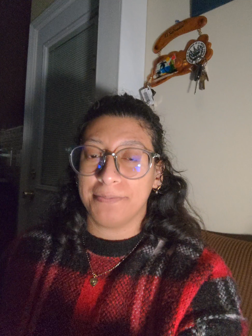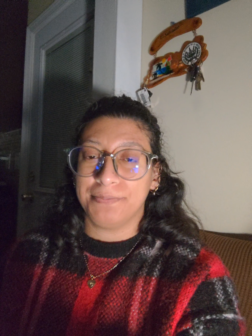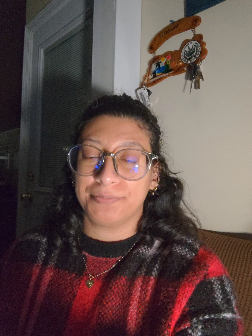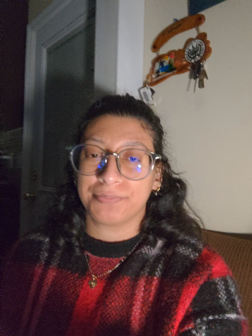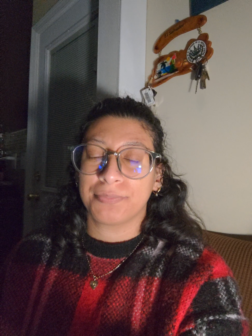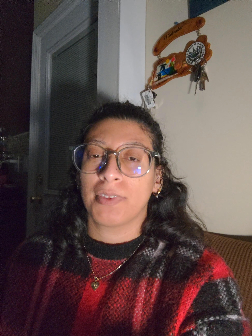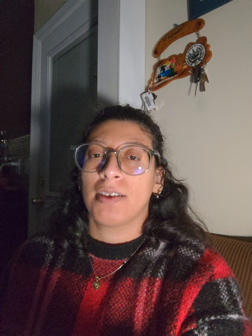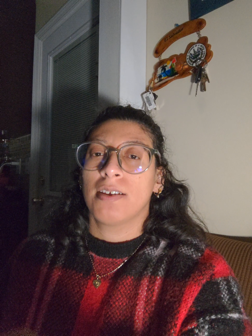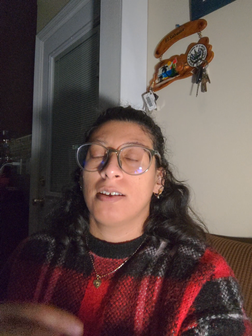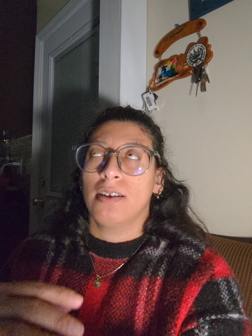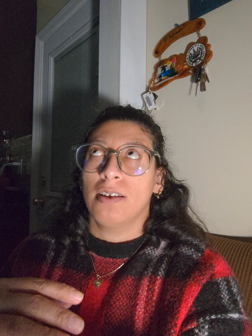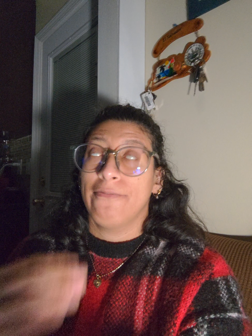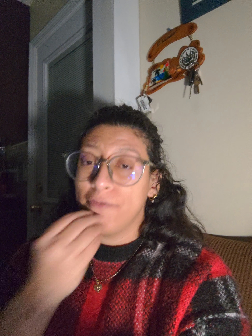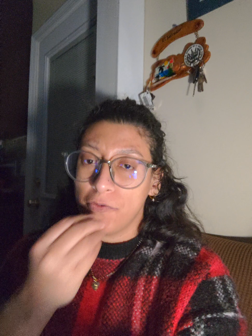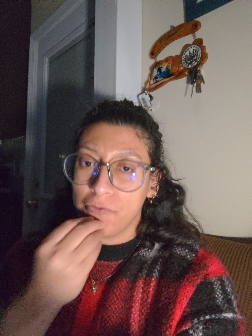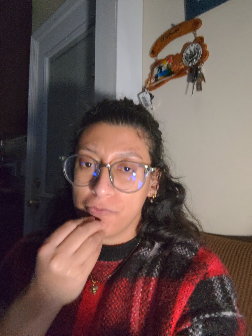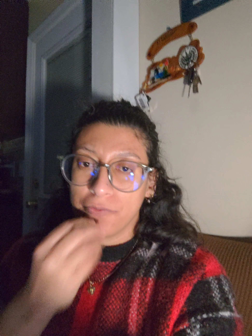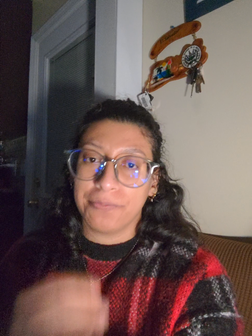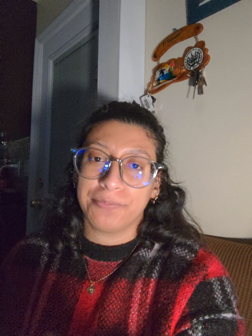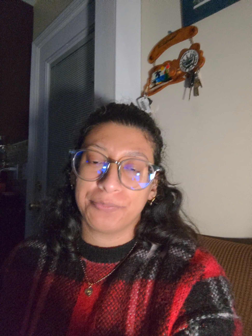food